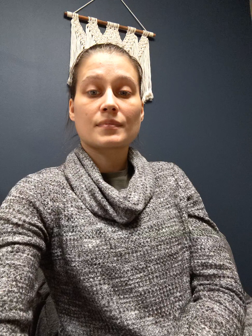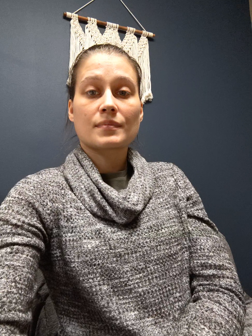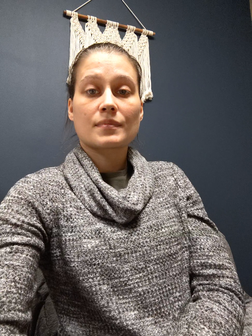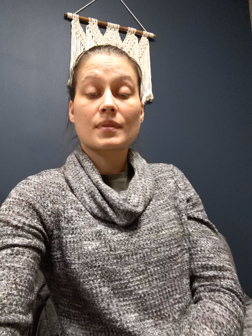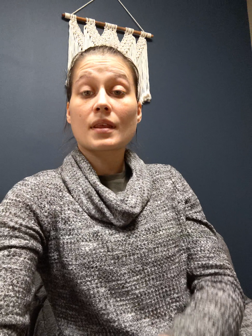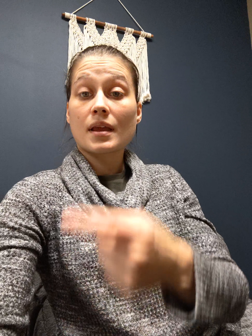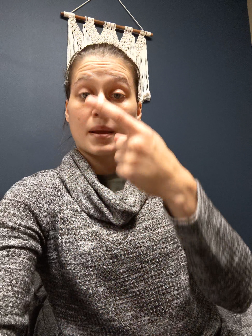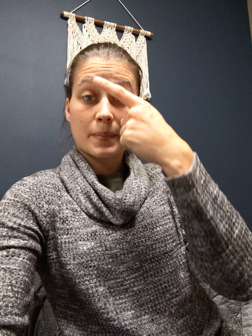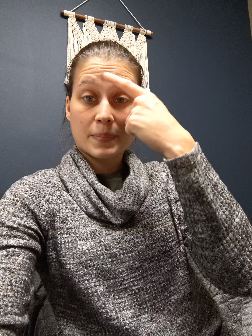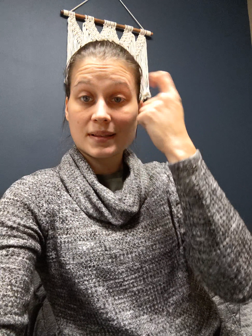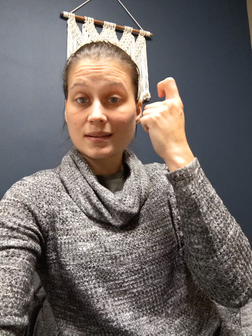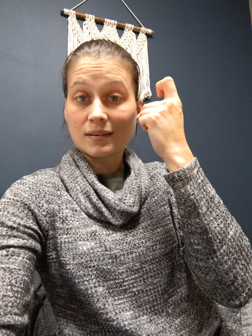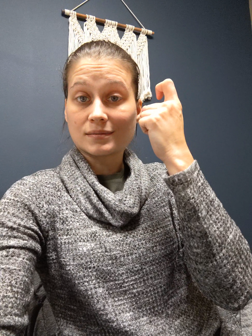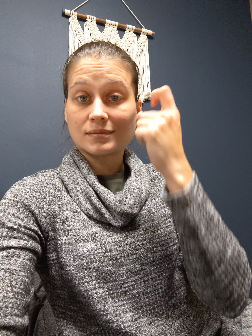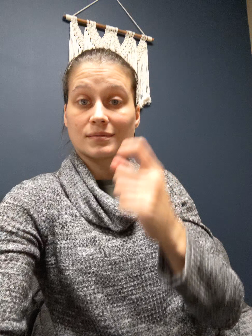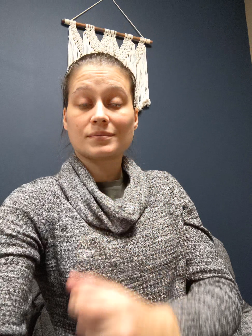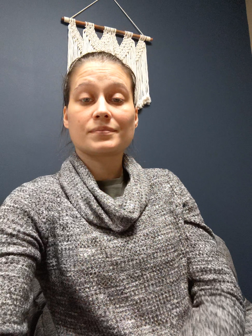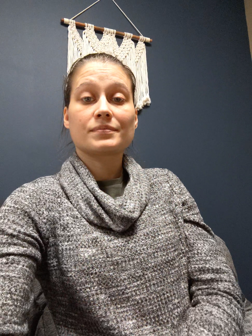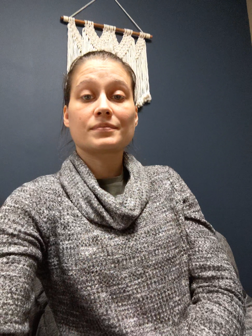because